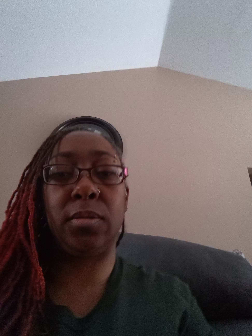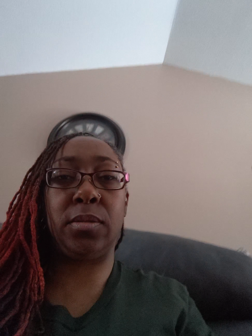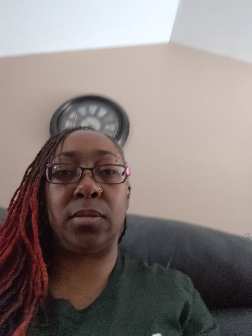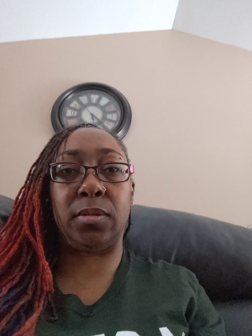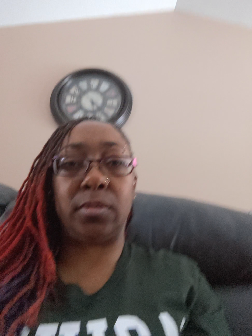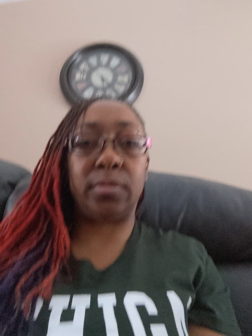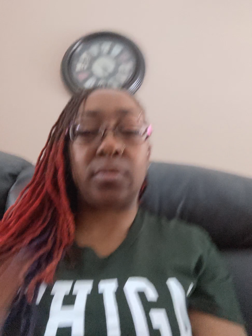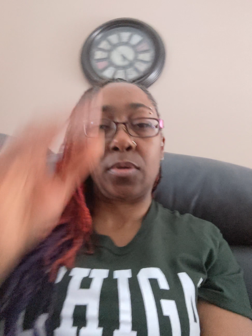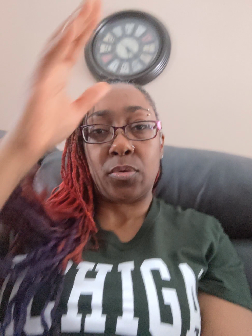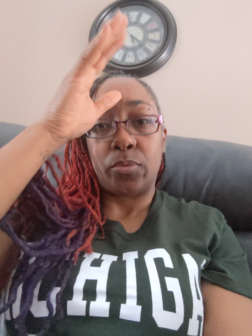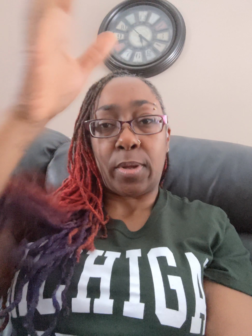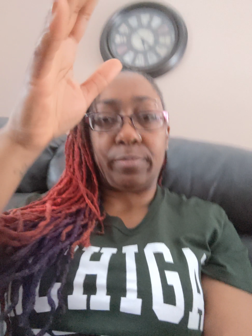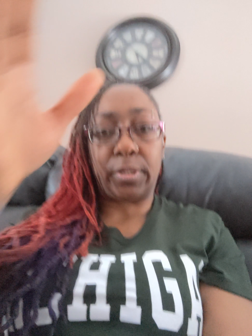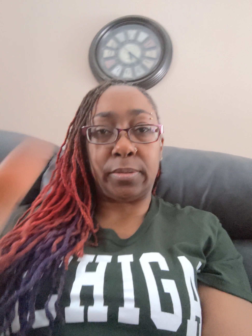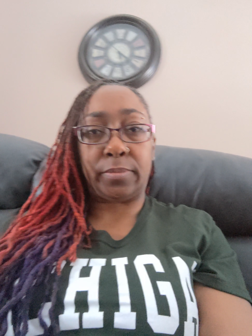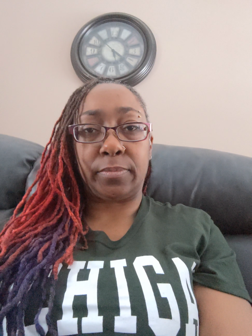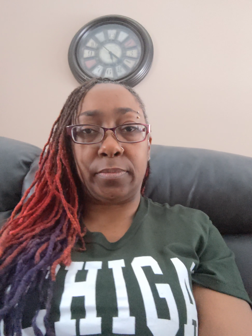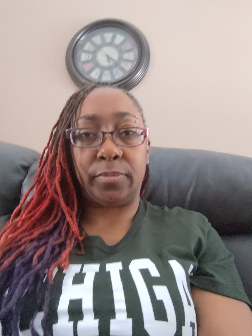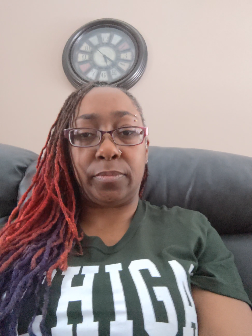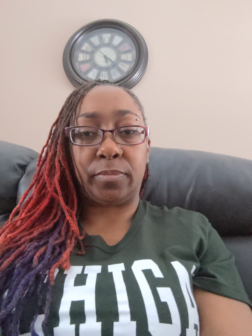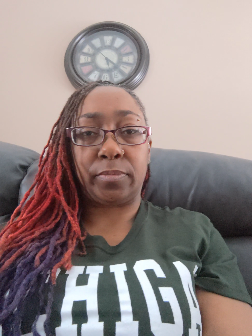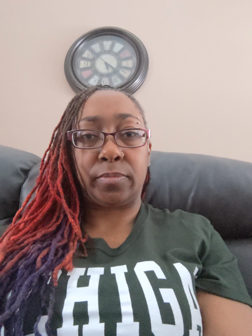grandpa